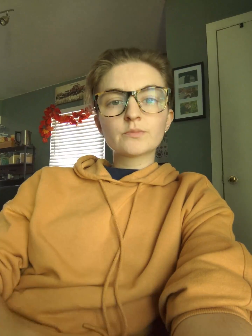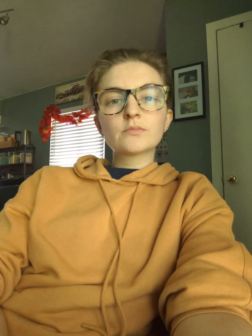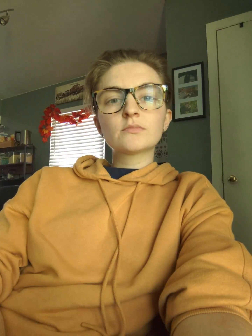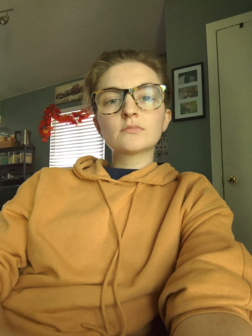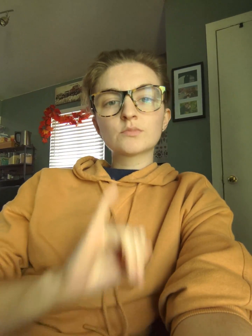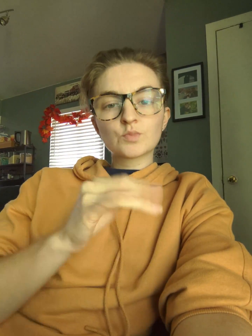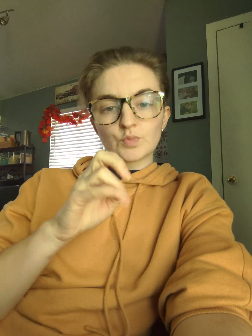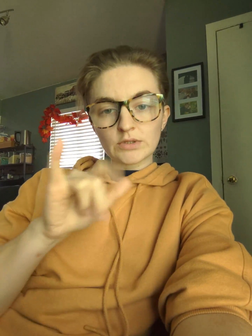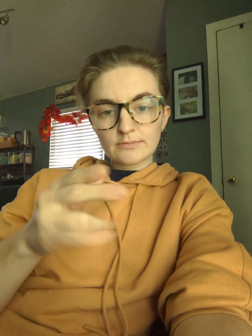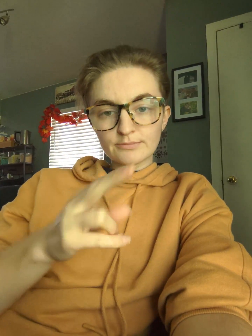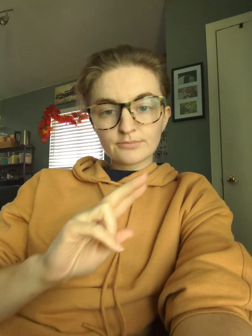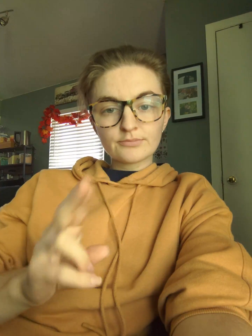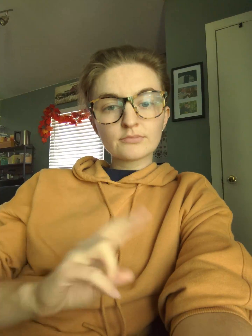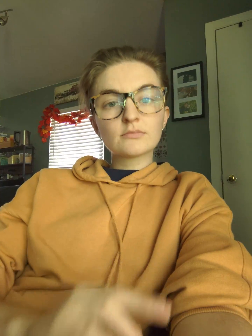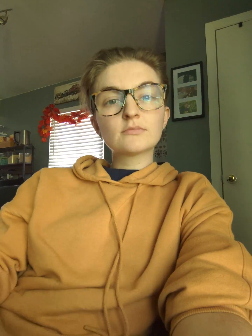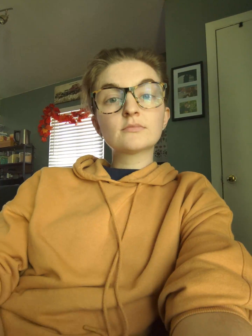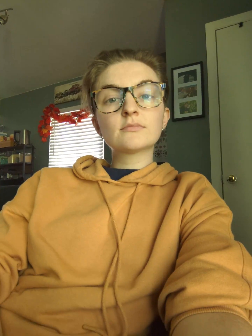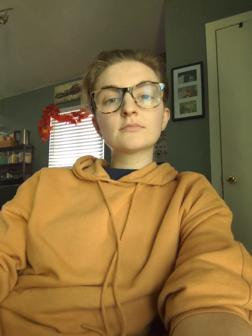jelly